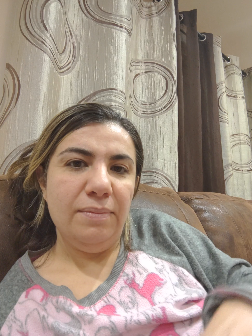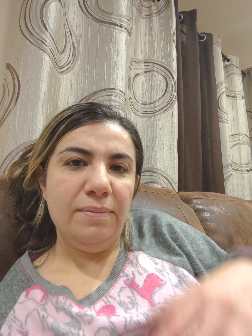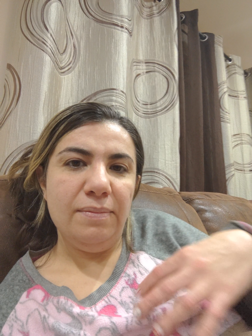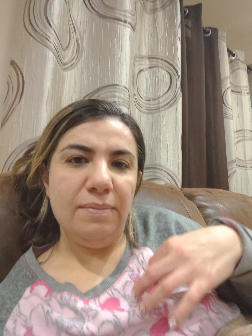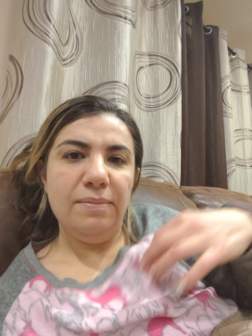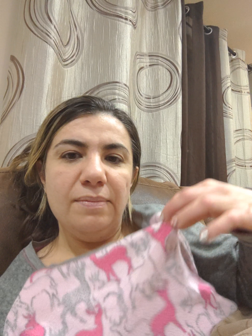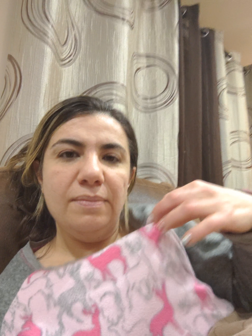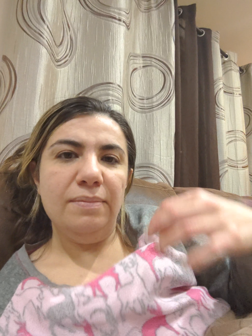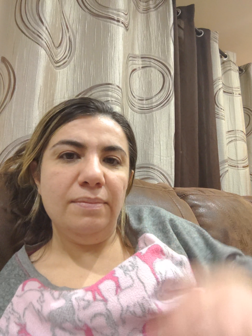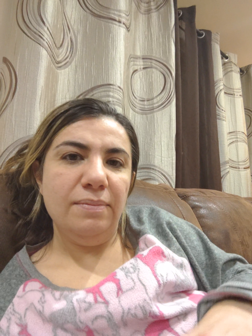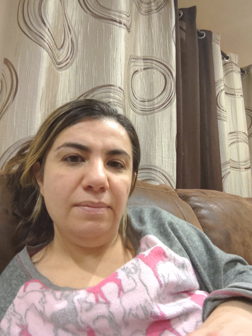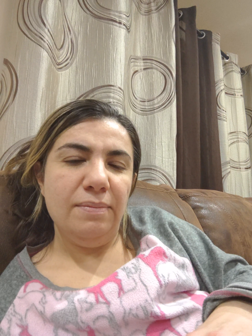shirt